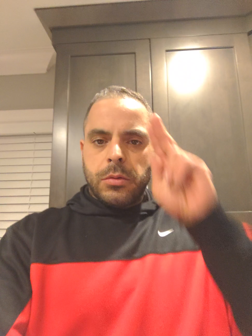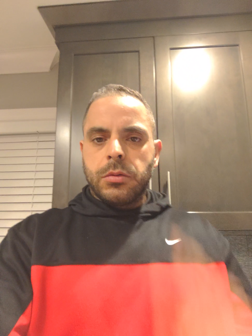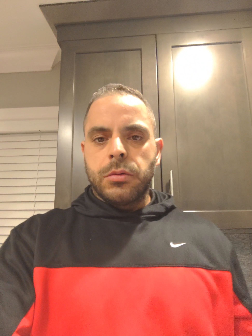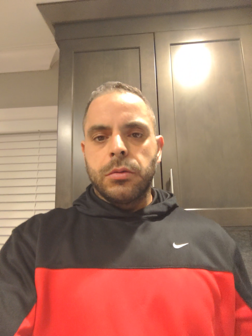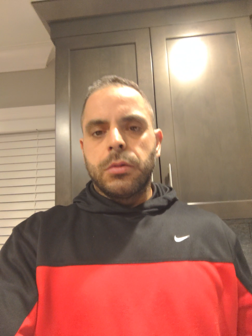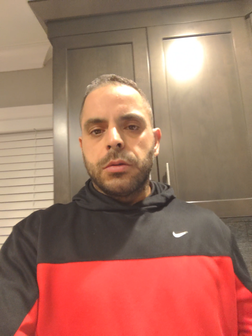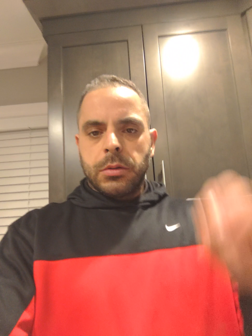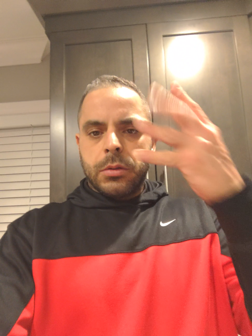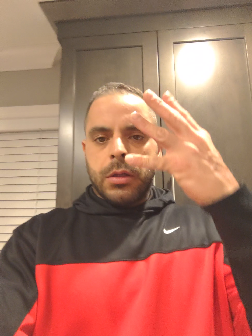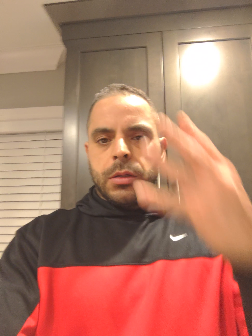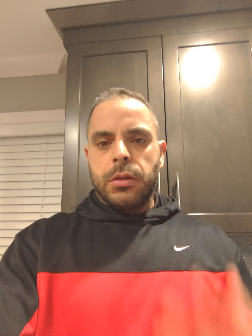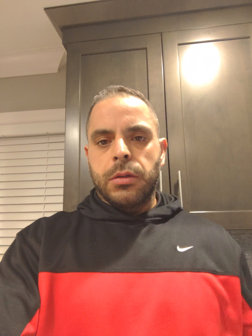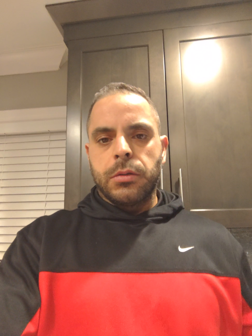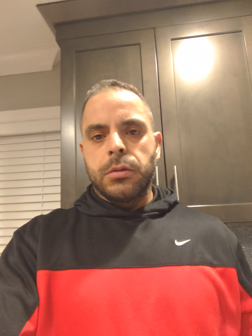sun